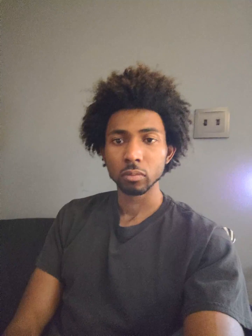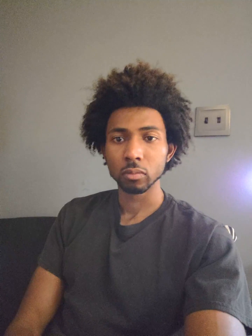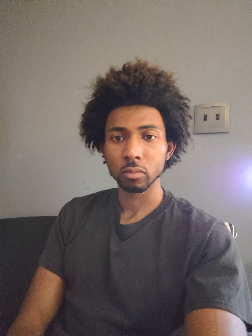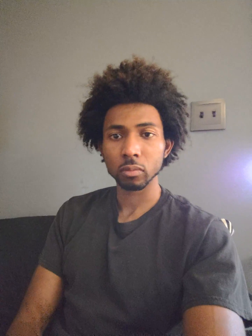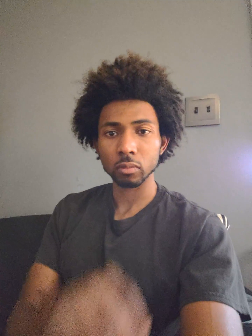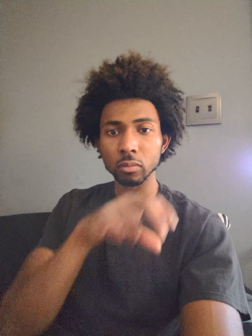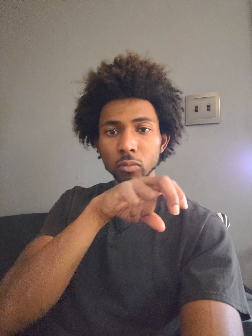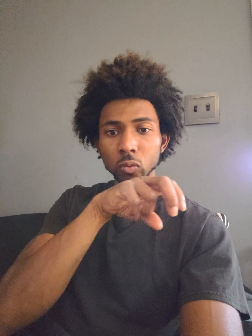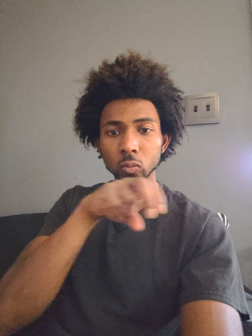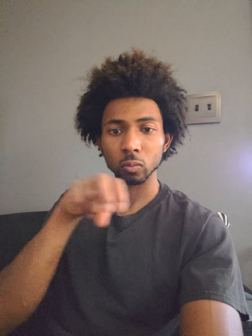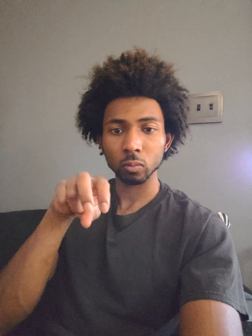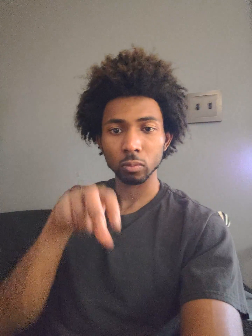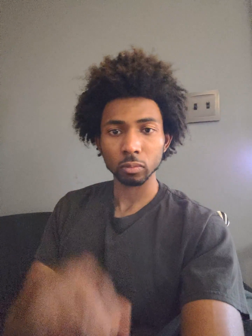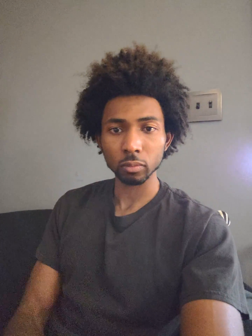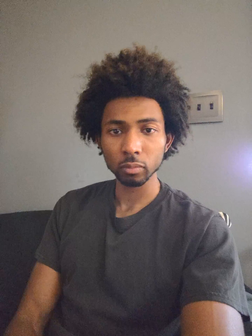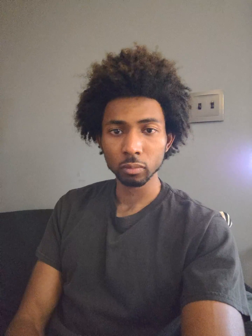bench